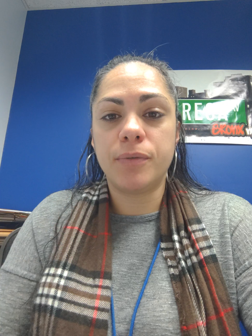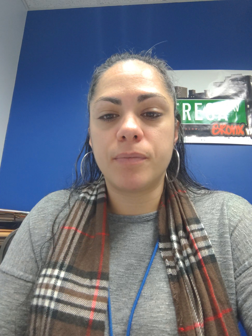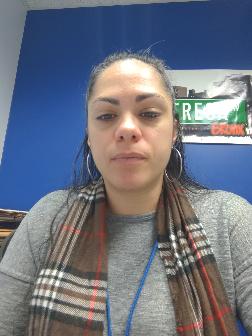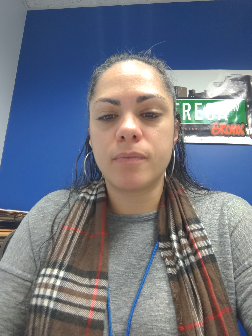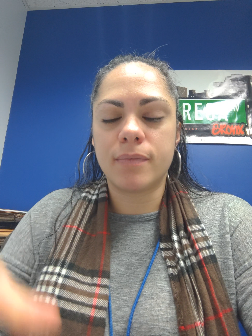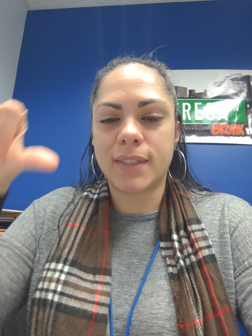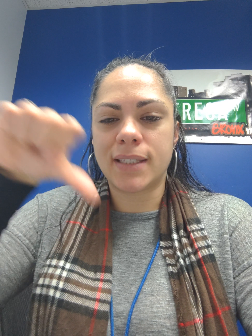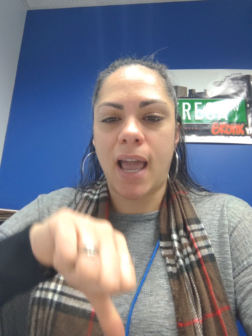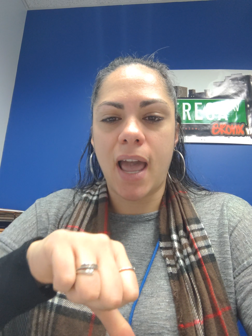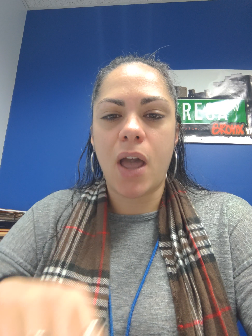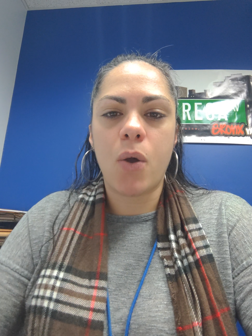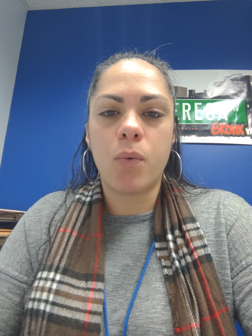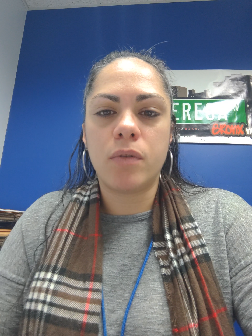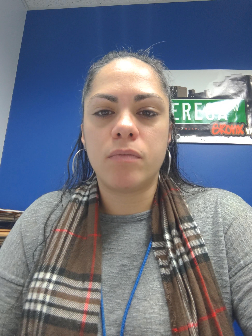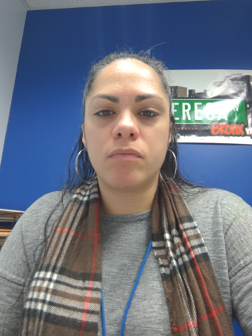down